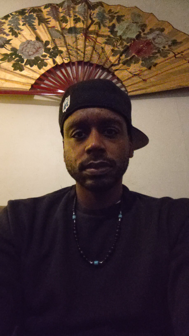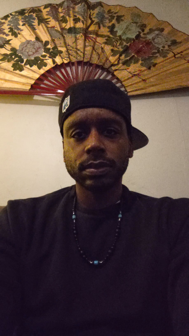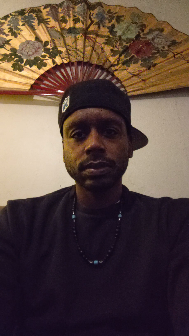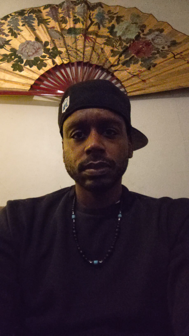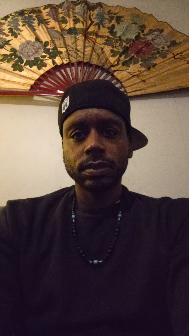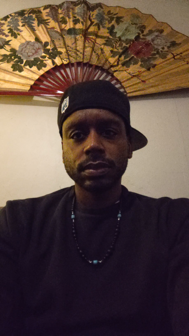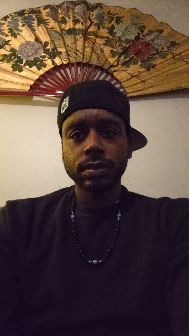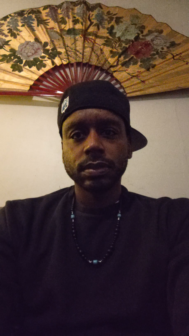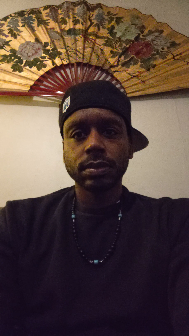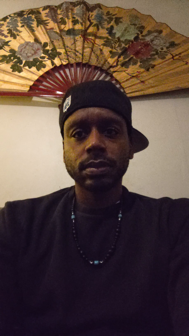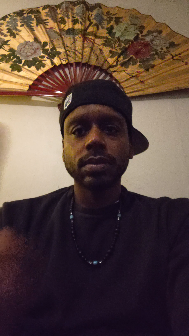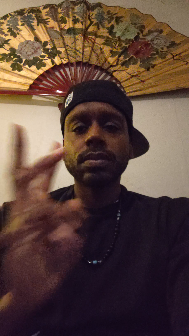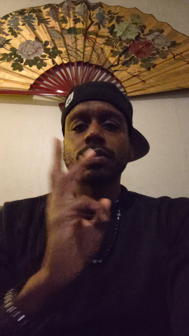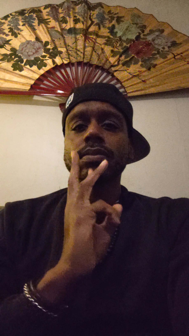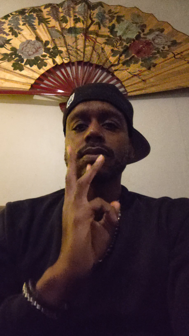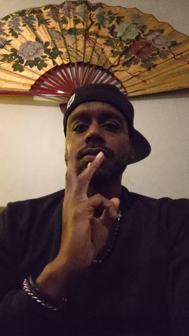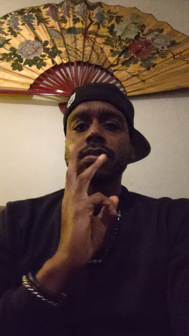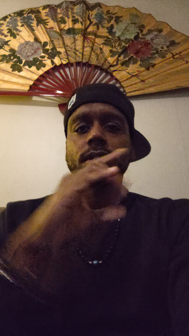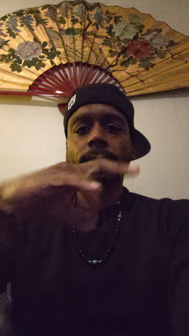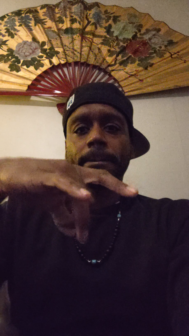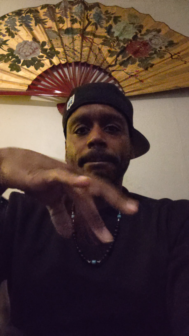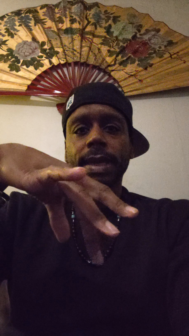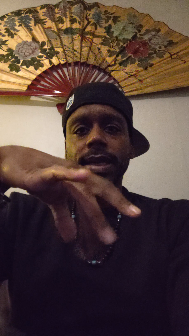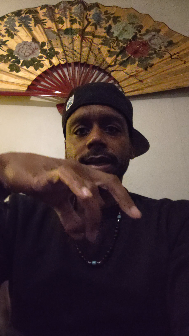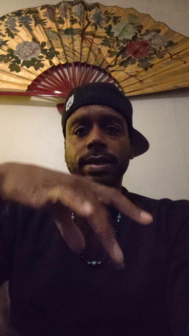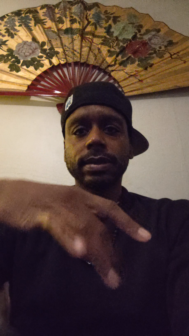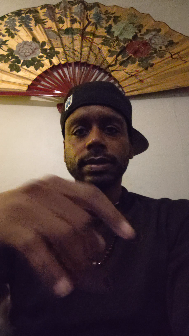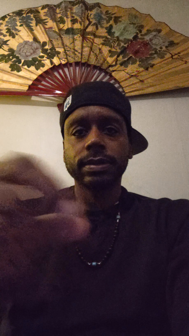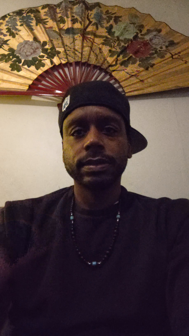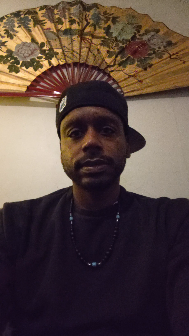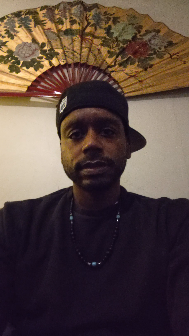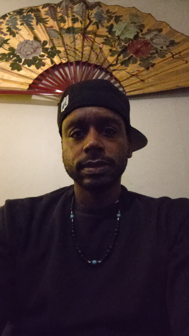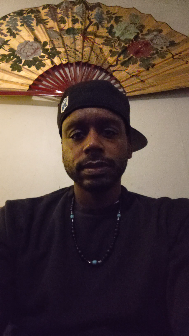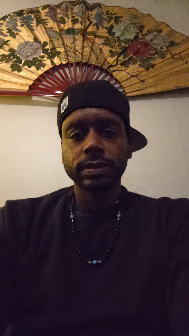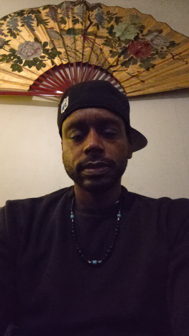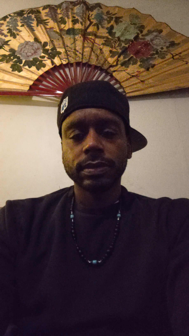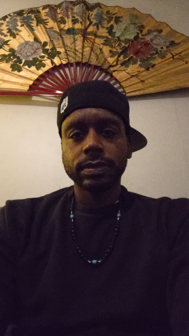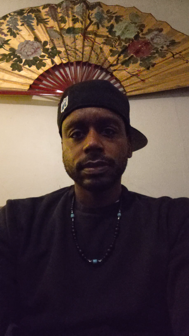melon